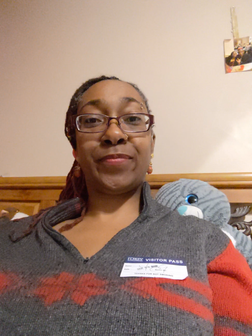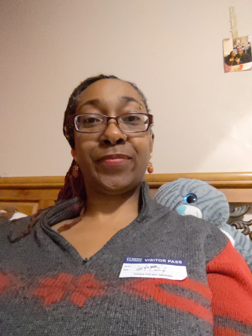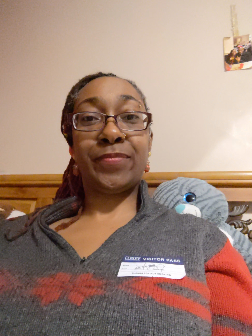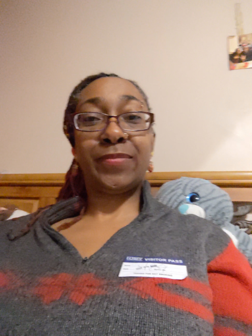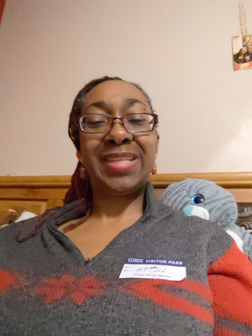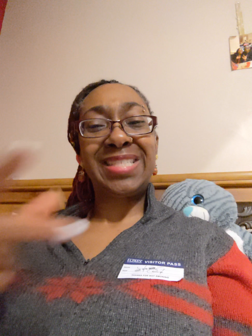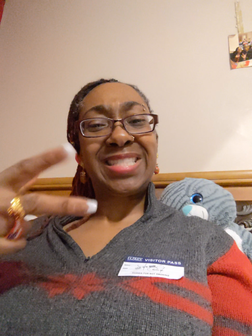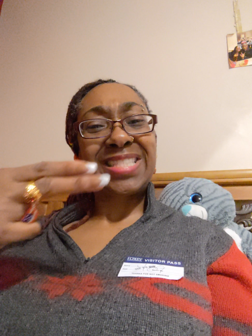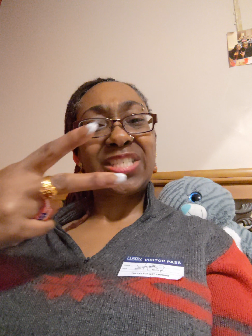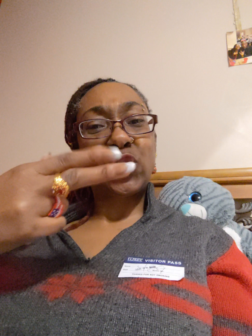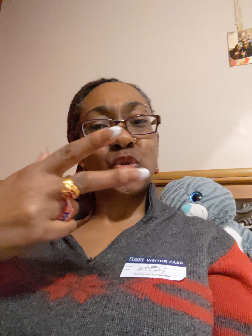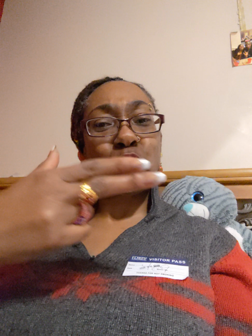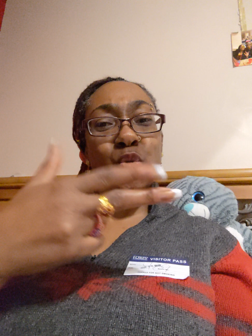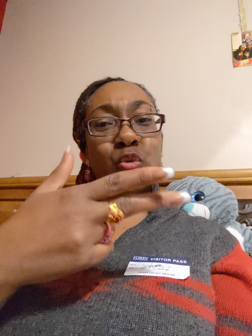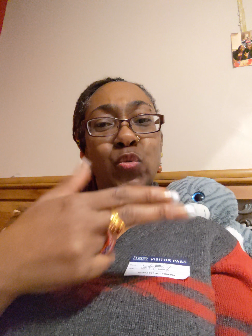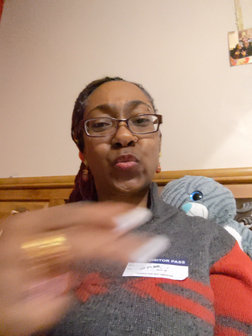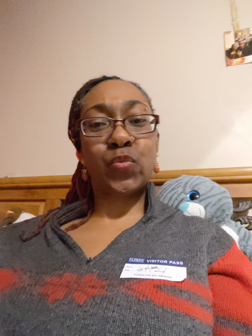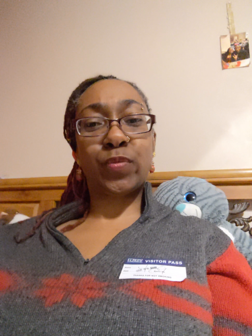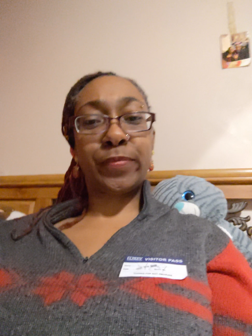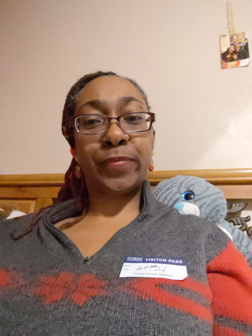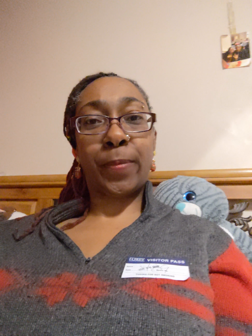scissors